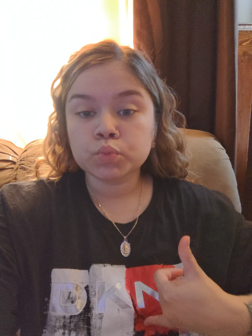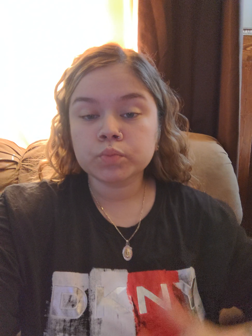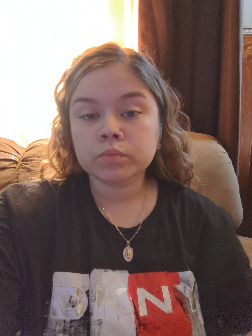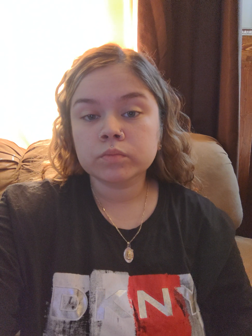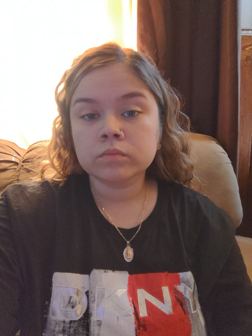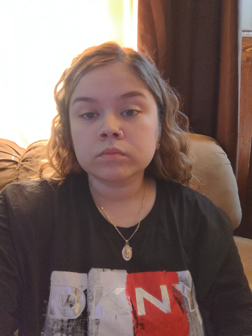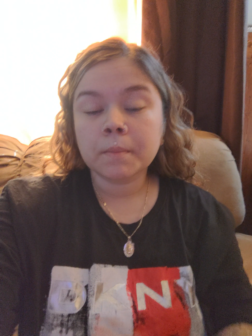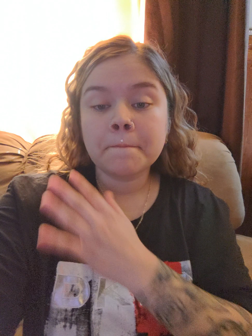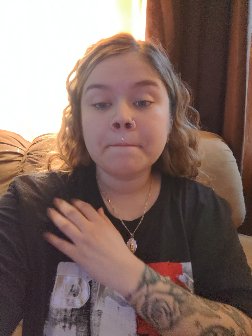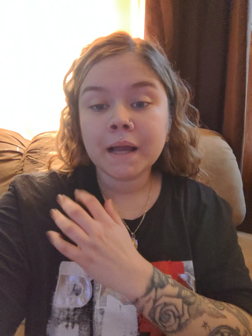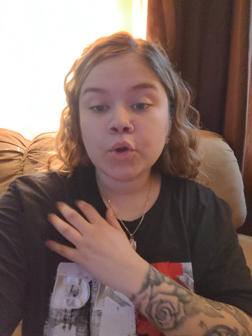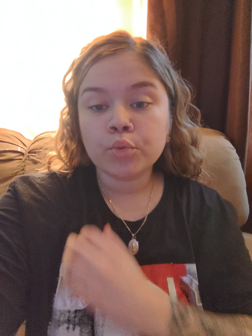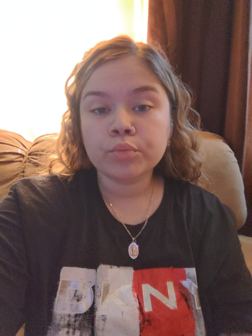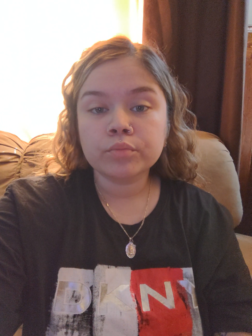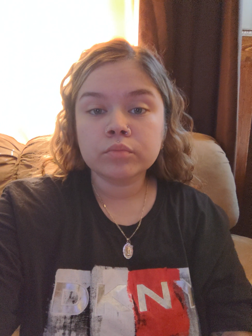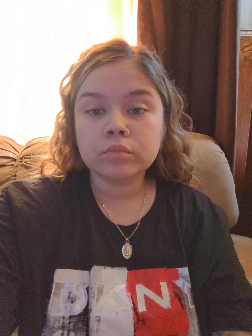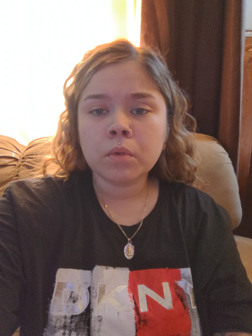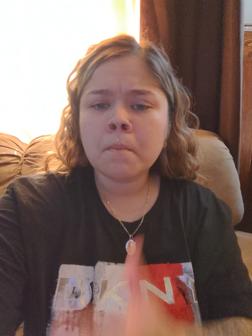bear